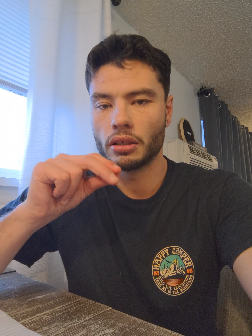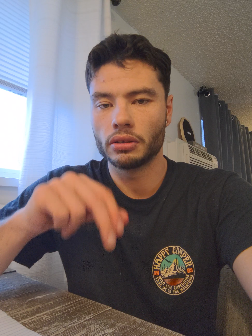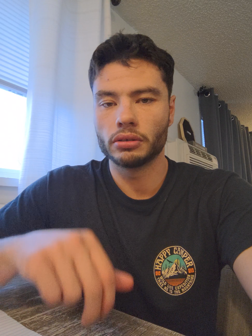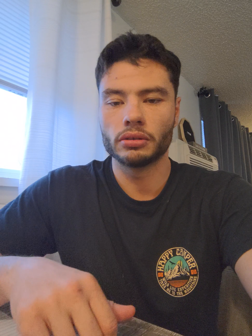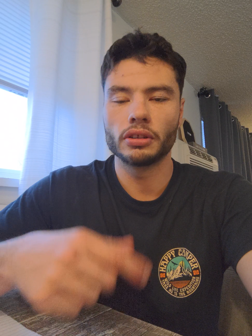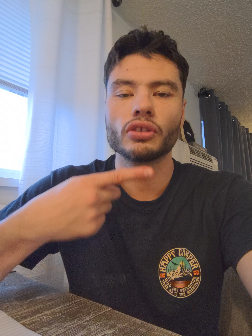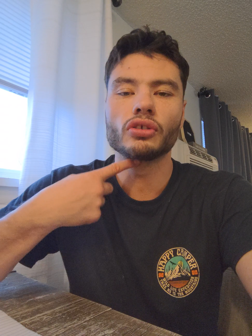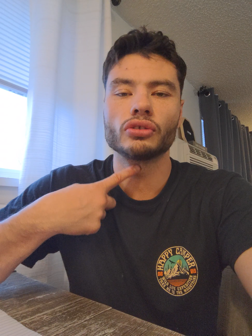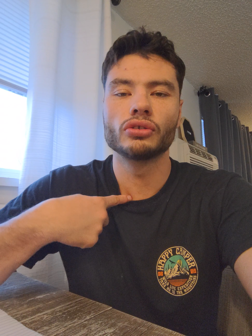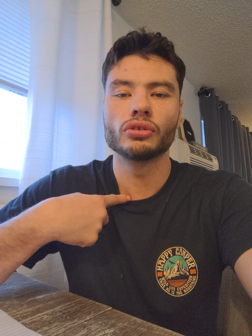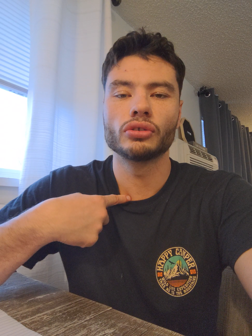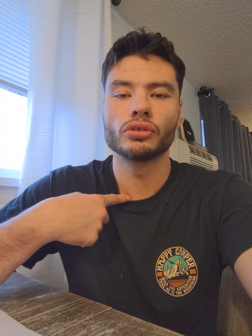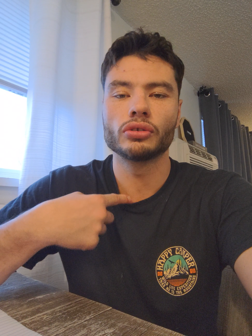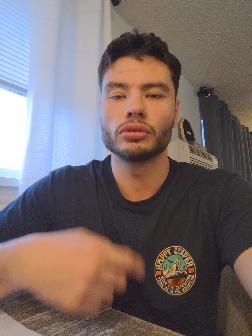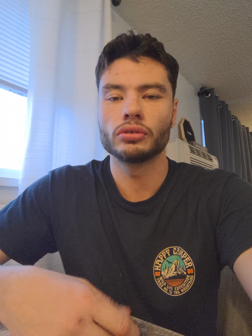thirsty